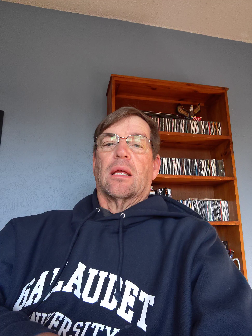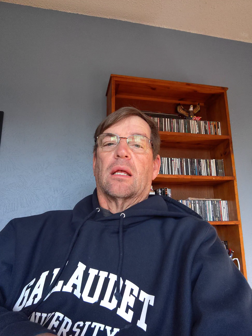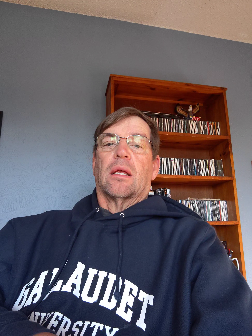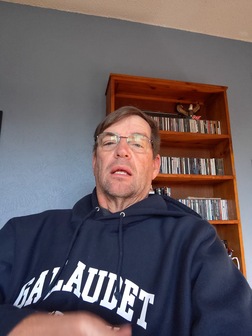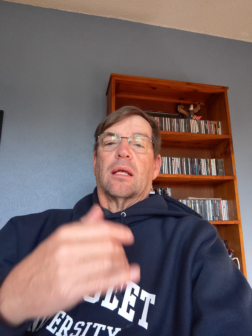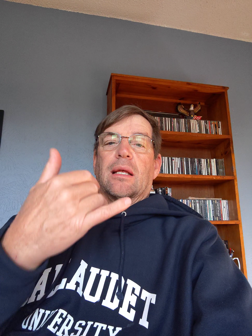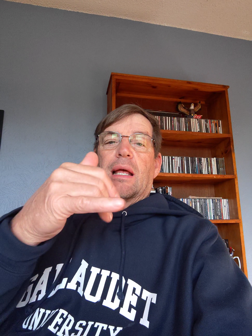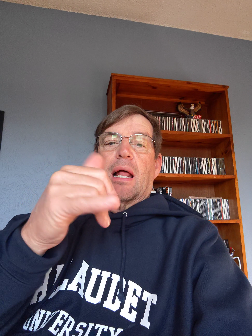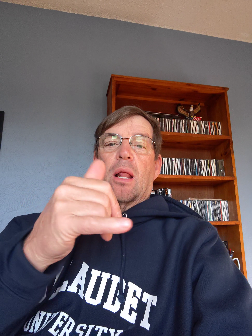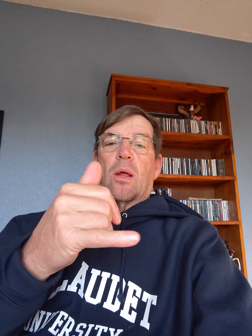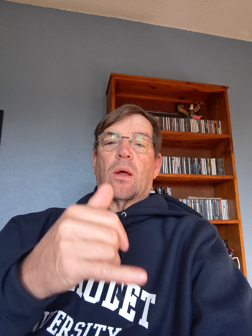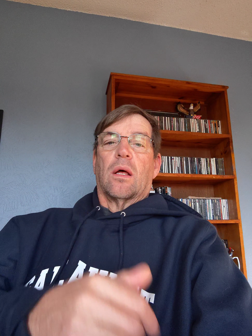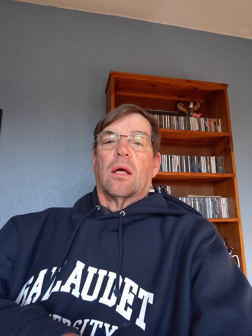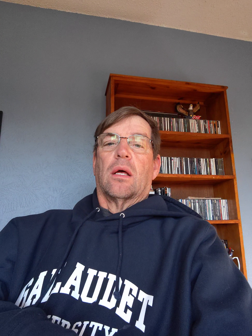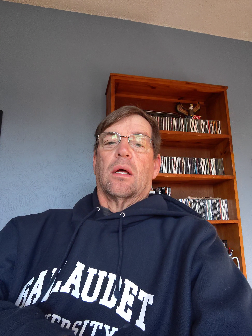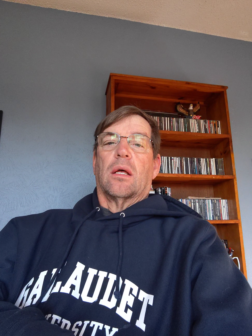yellow